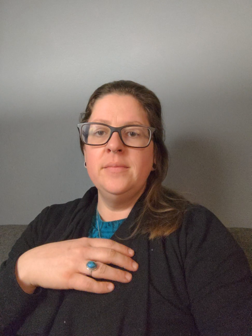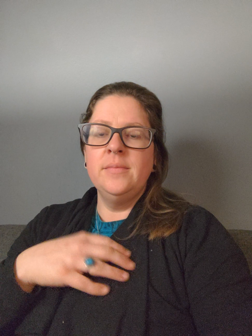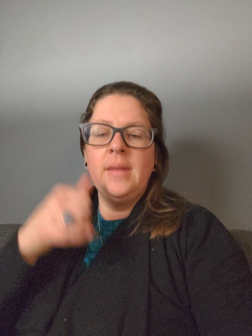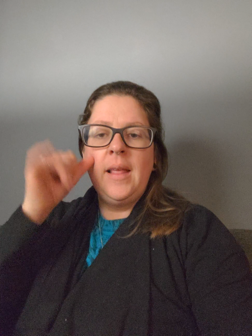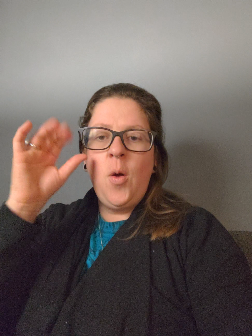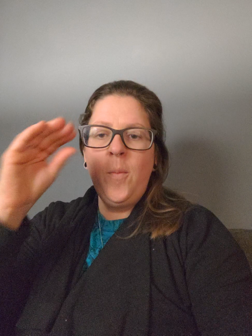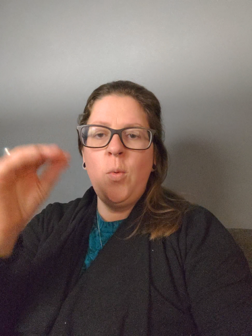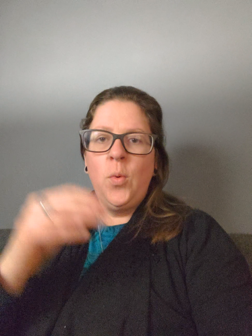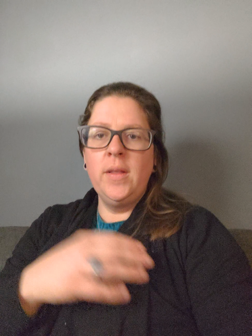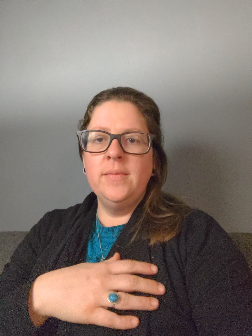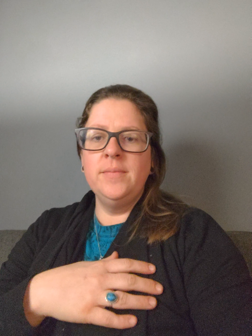cowboy